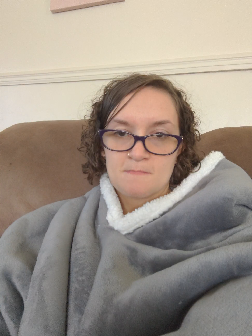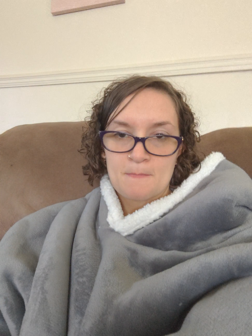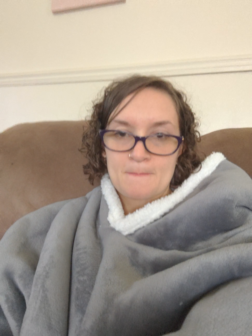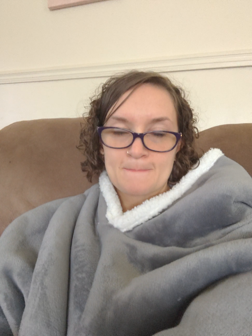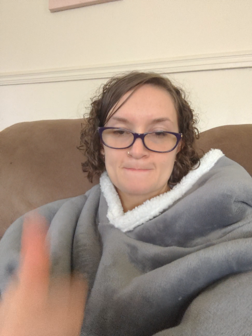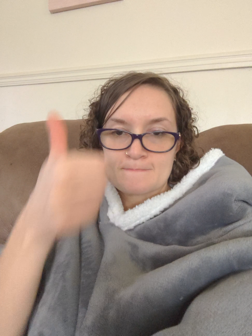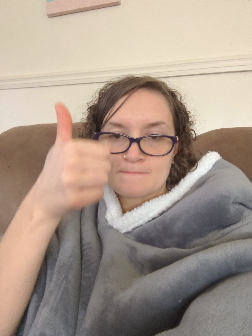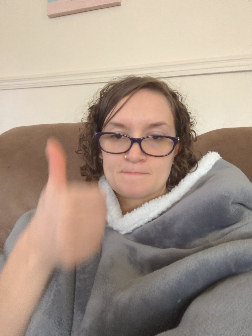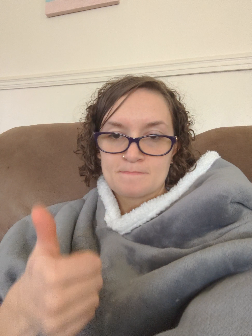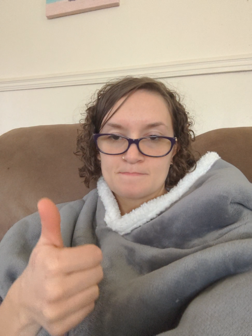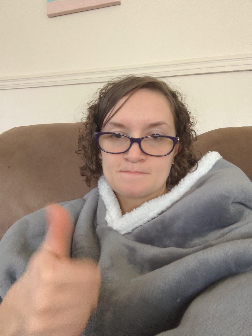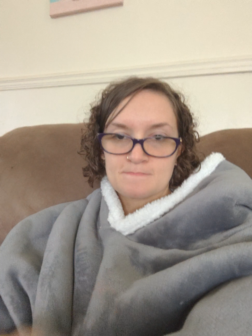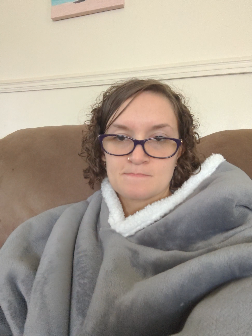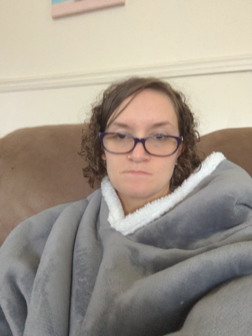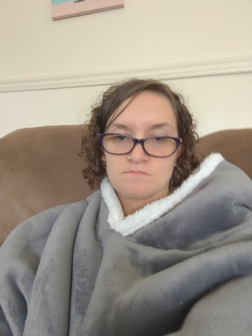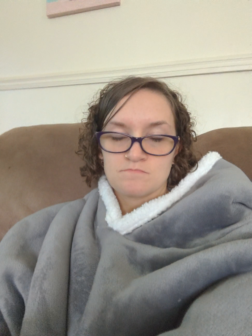every